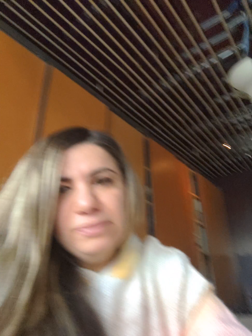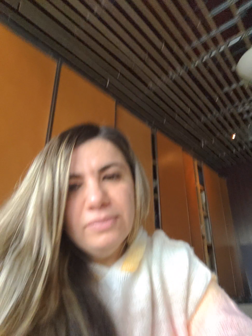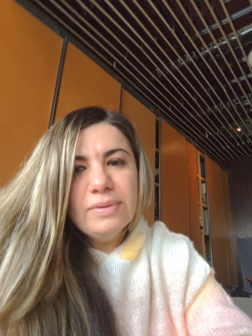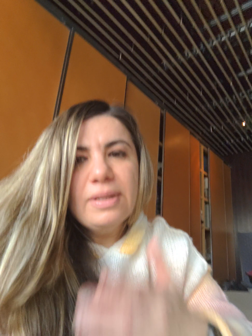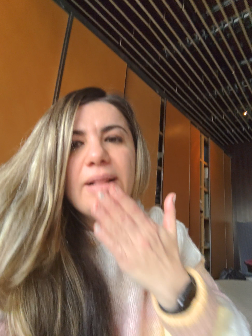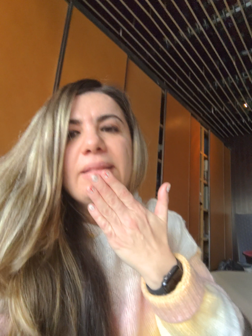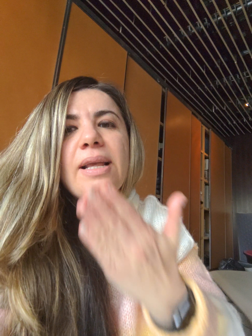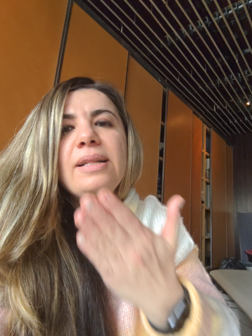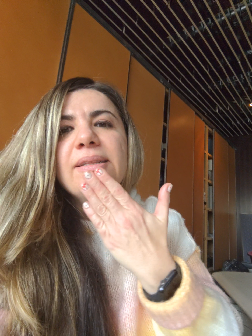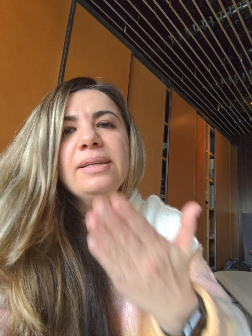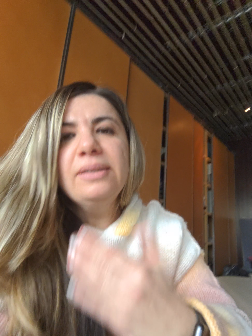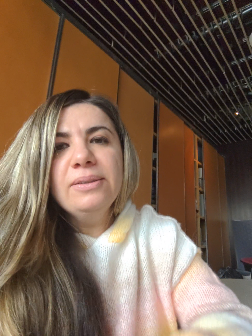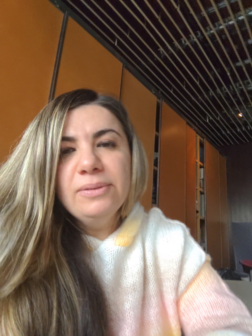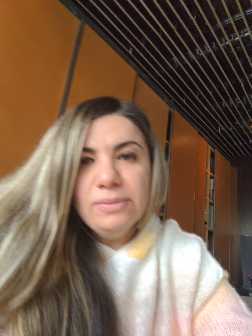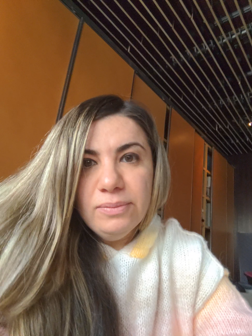thank you